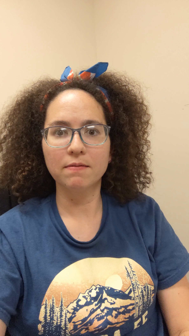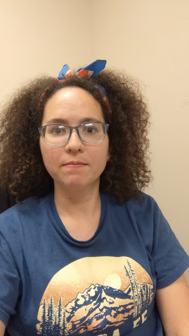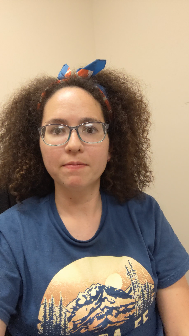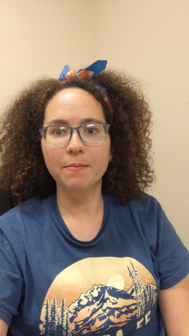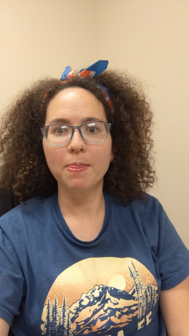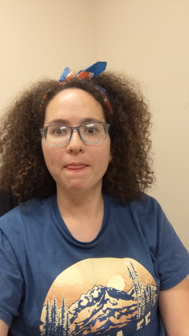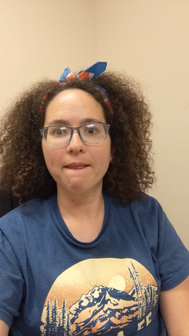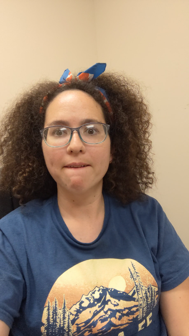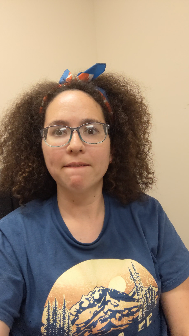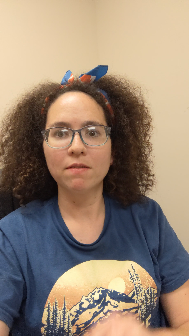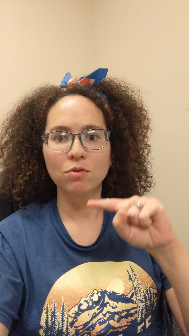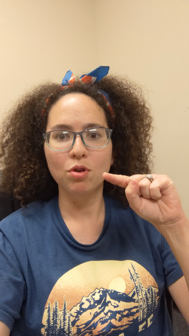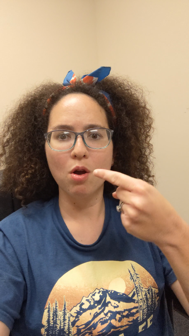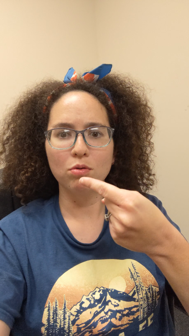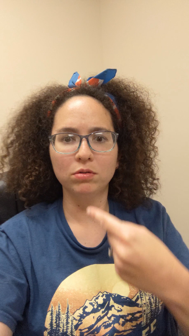hurt